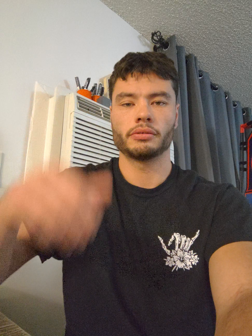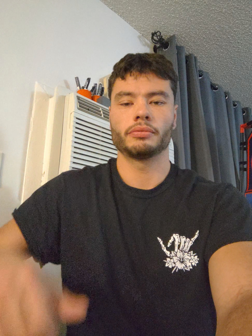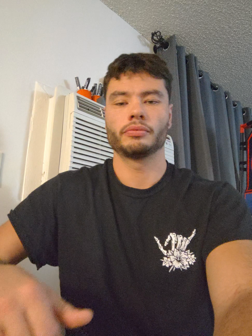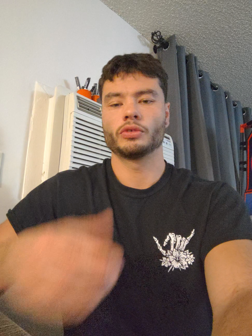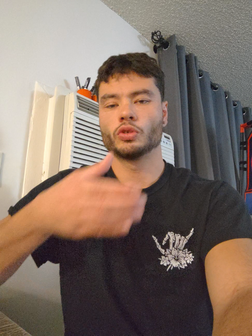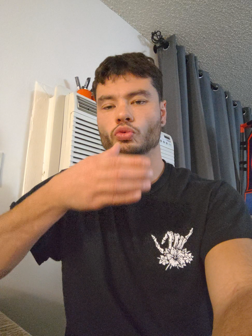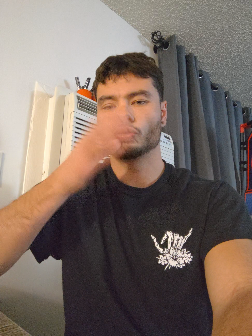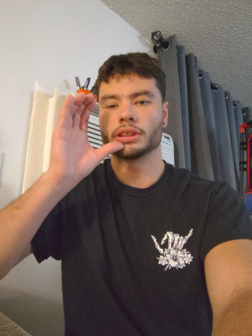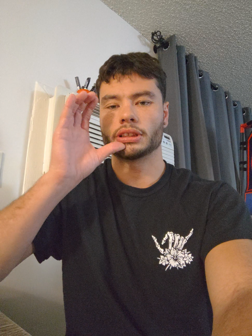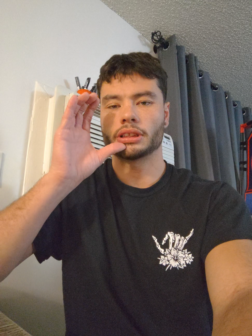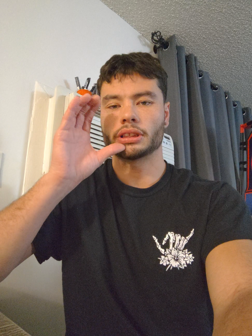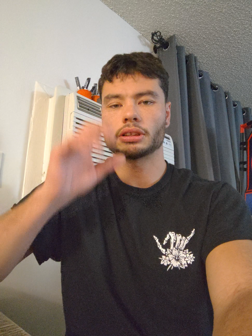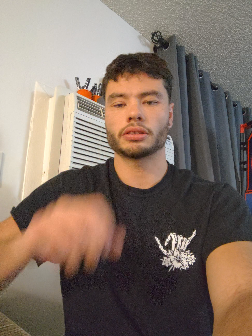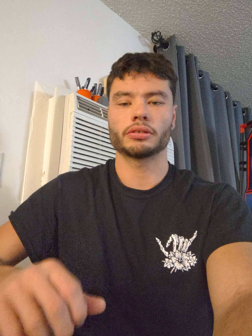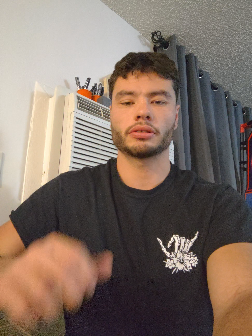drink